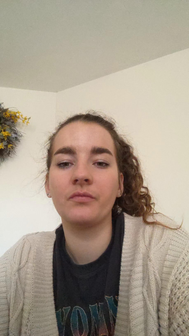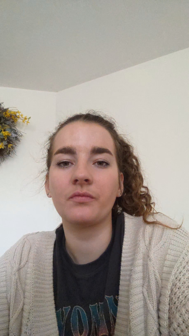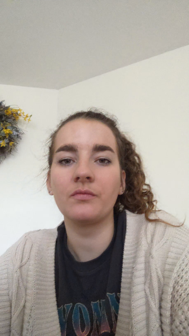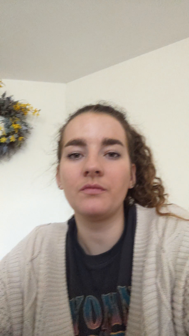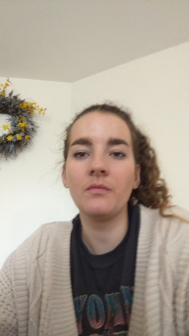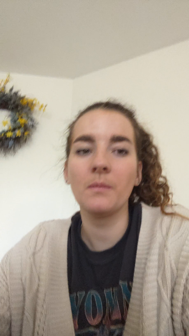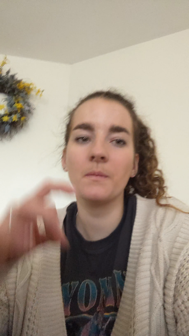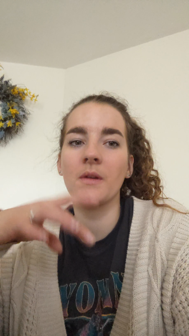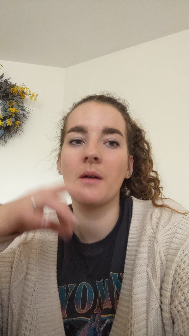pumpkin